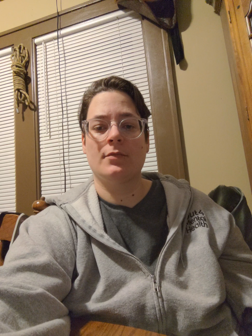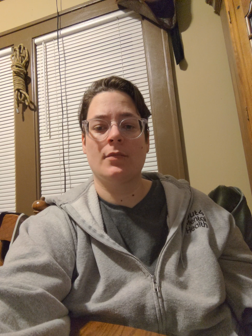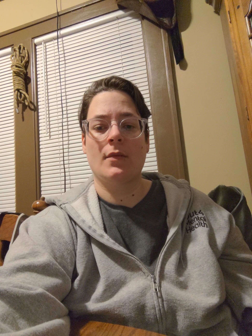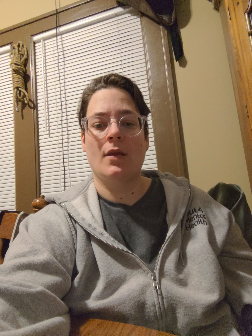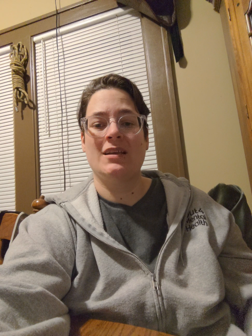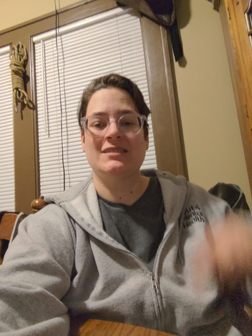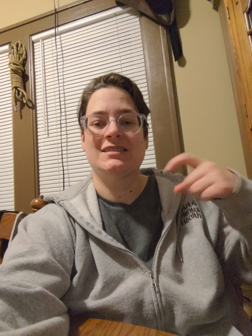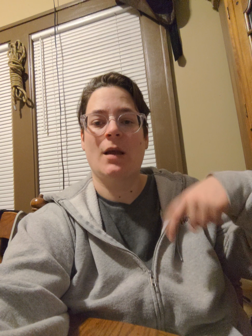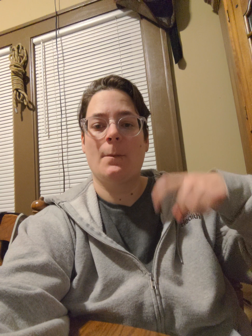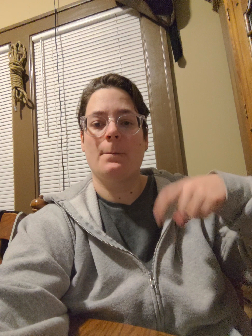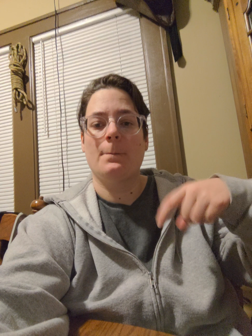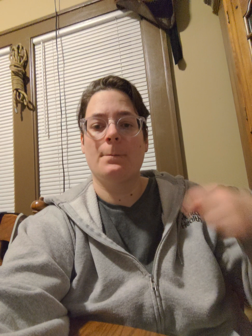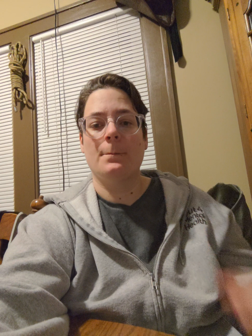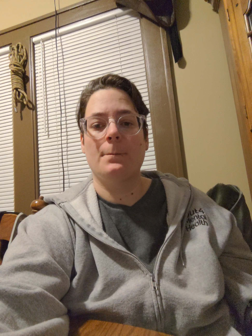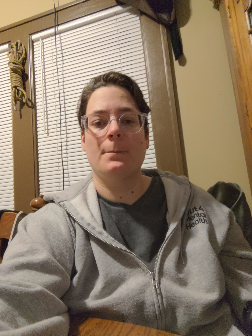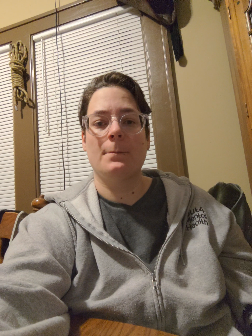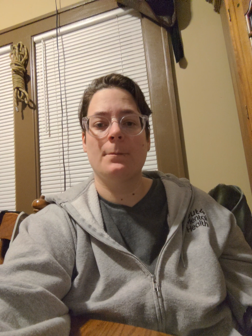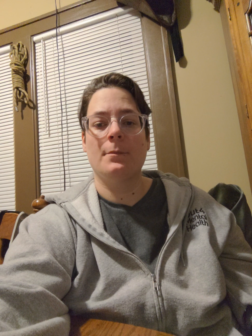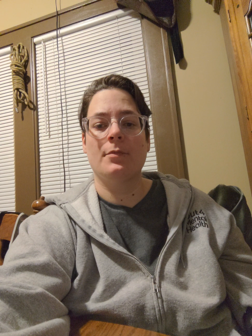time